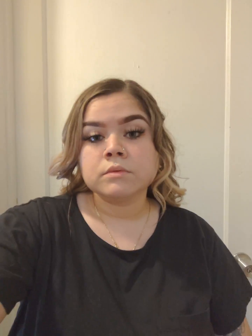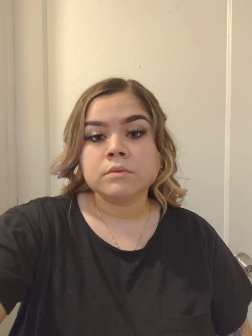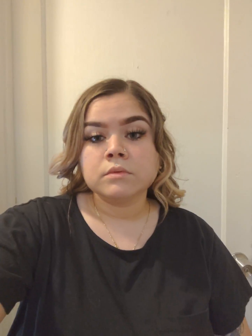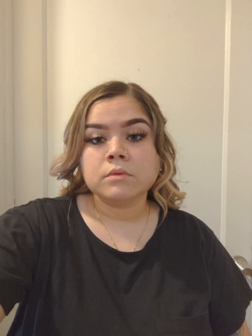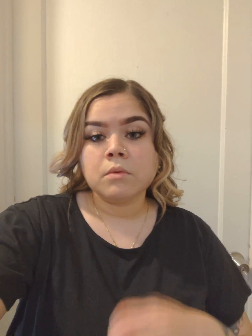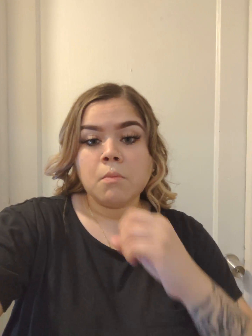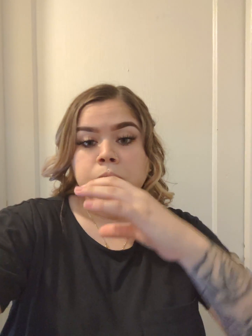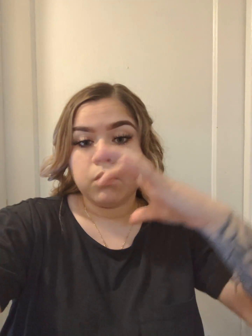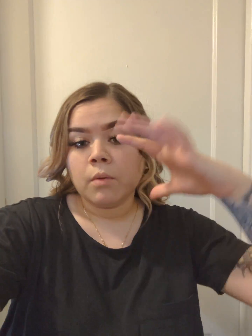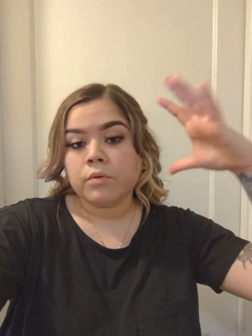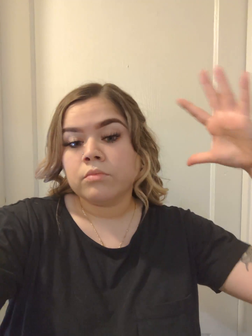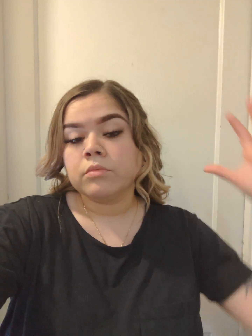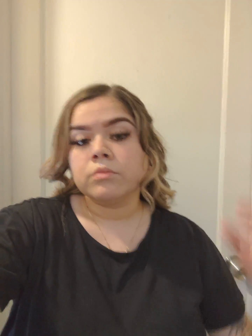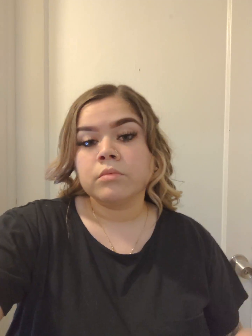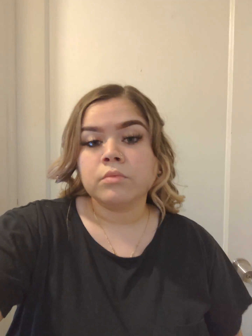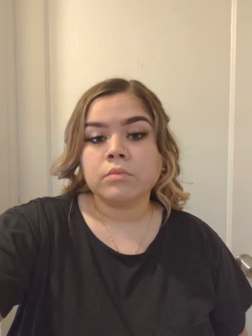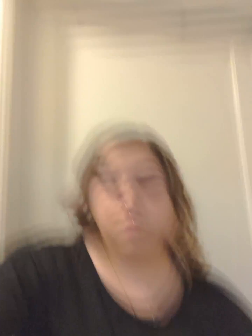bubbles